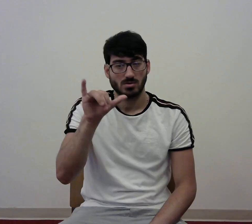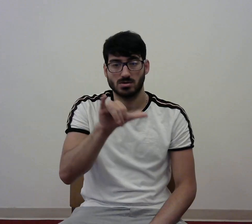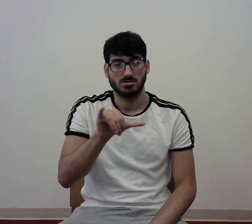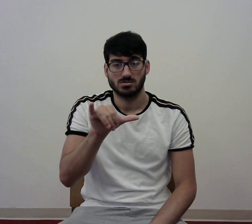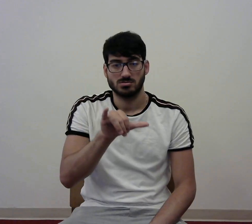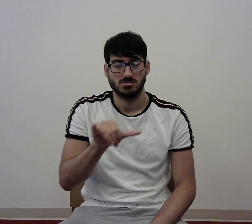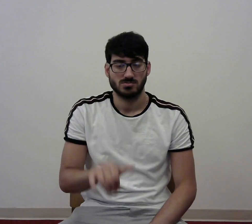harda